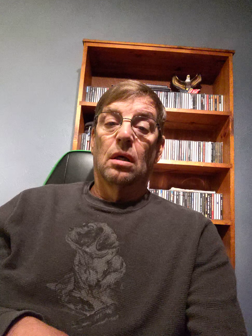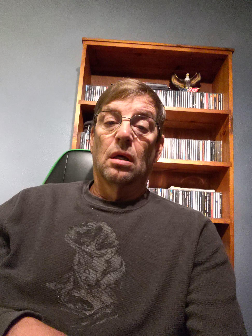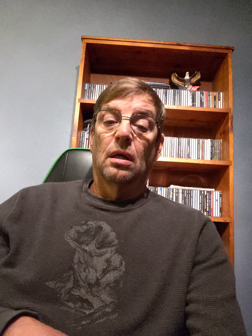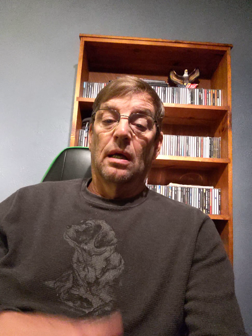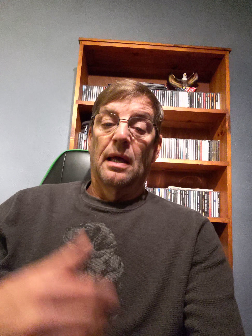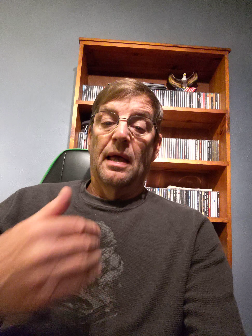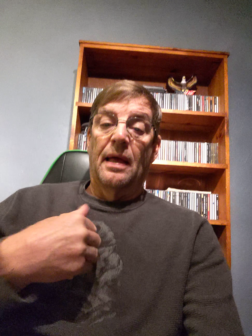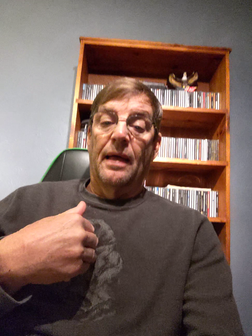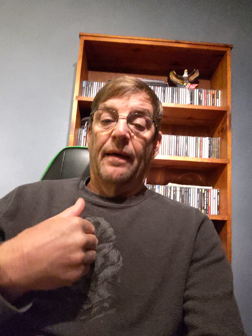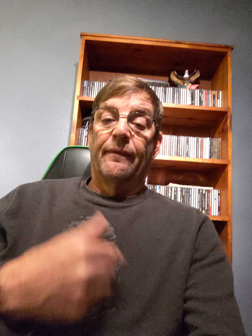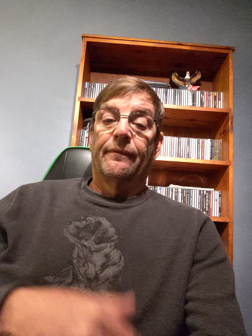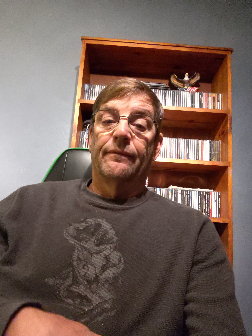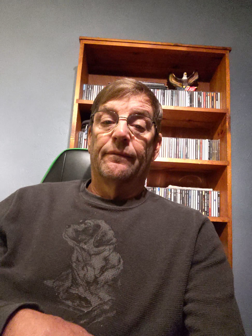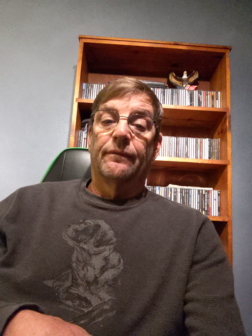have